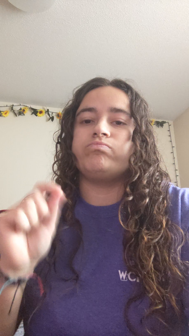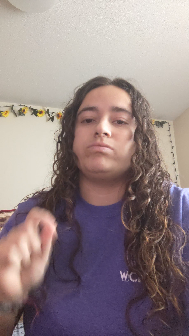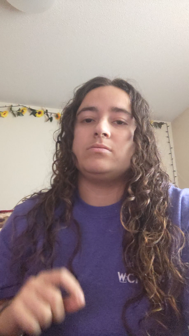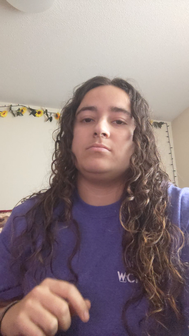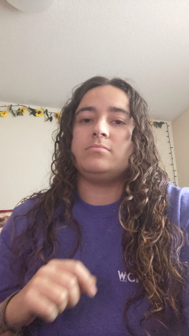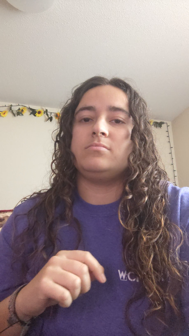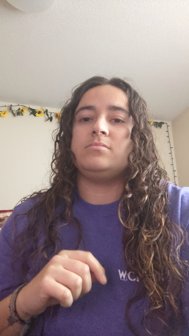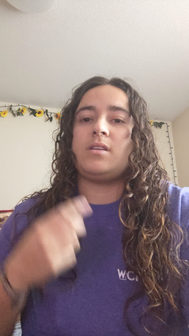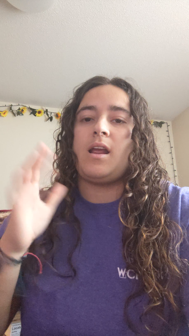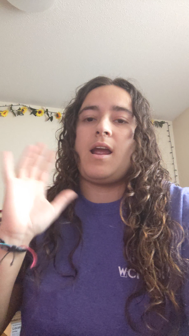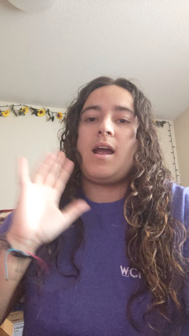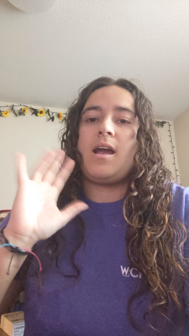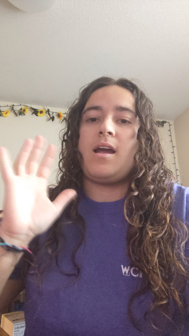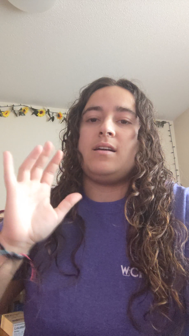hi